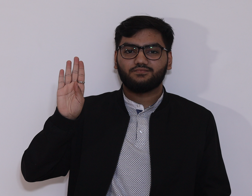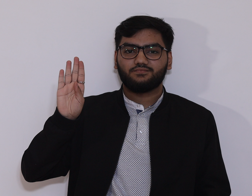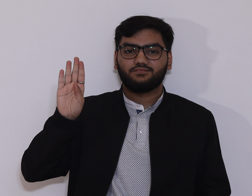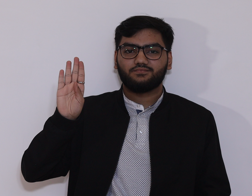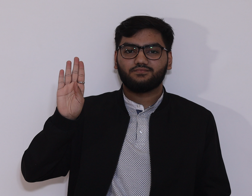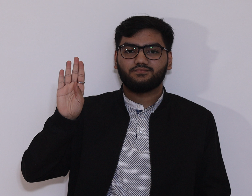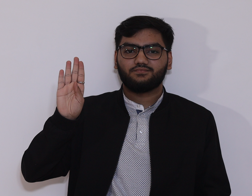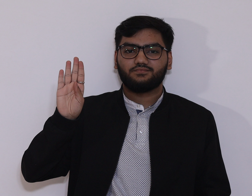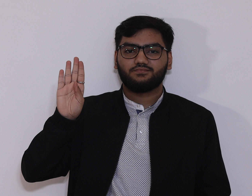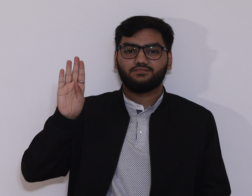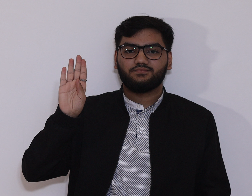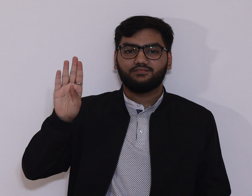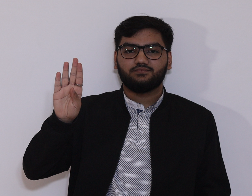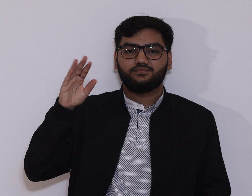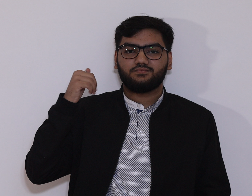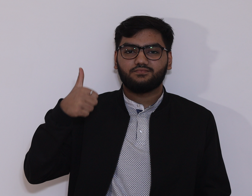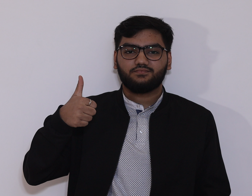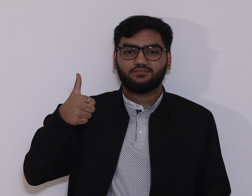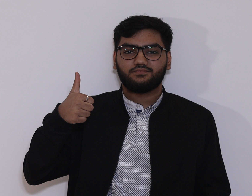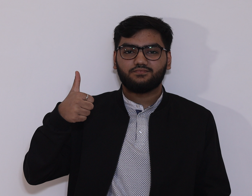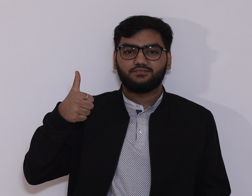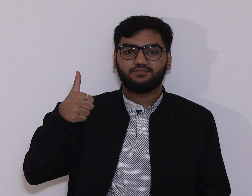best